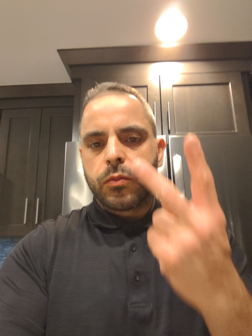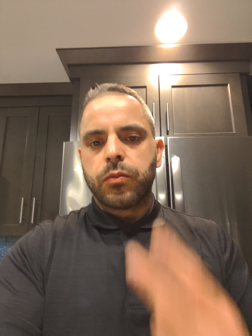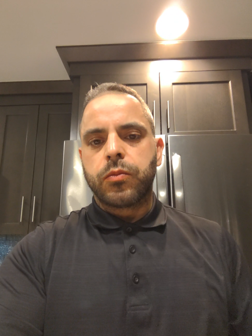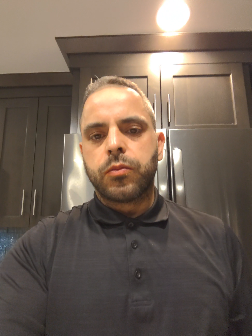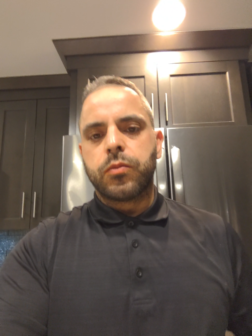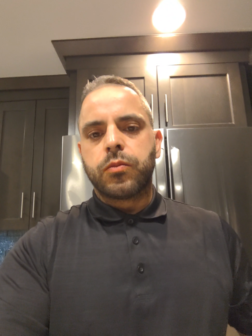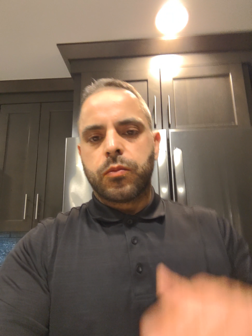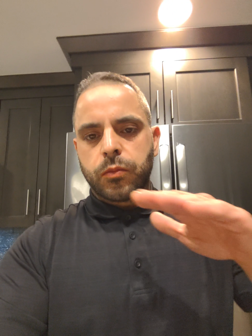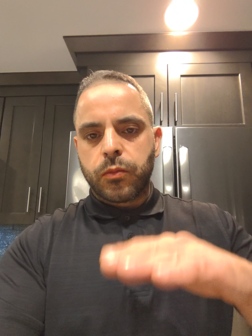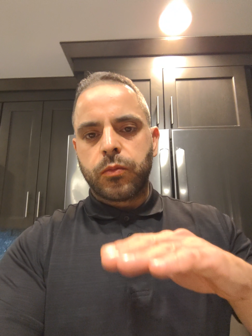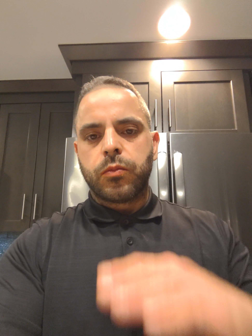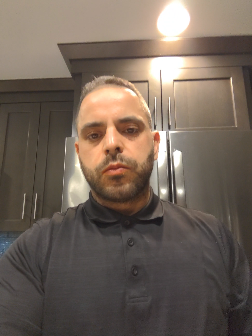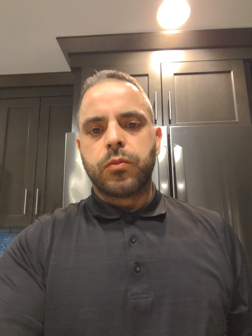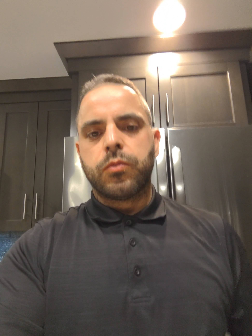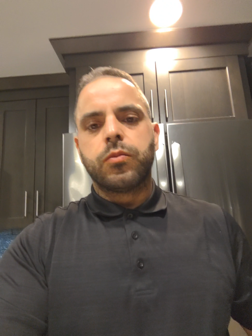child